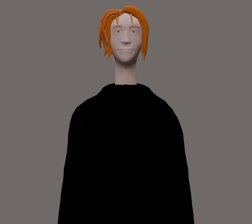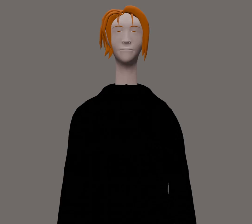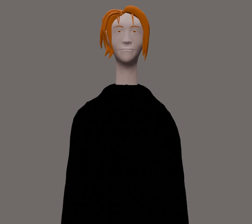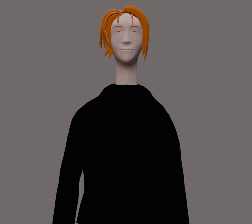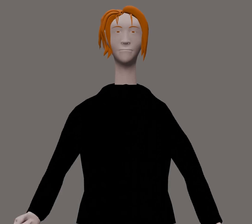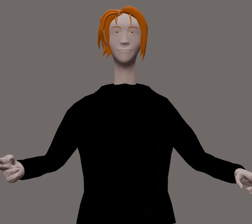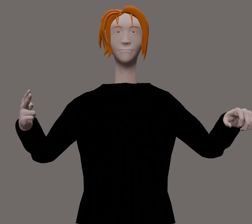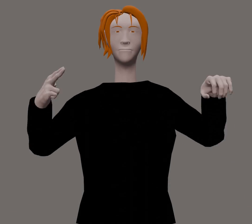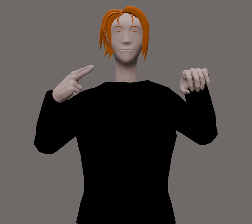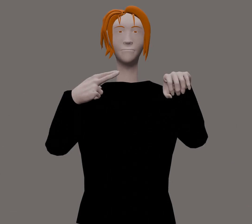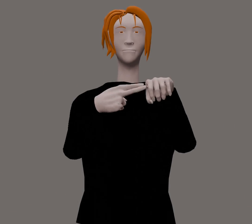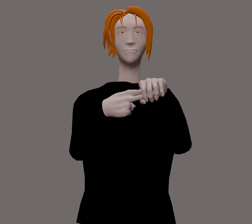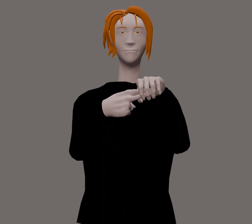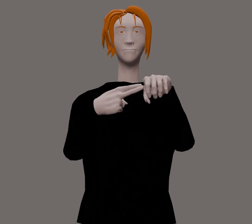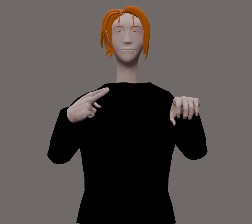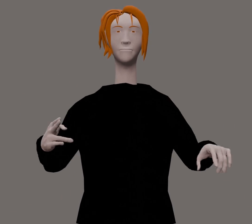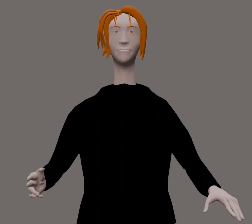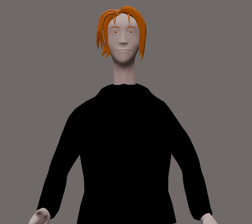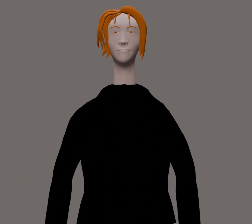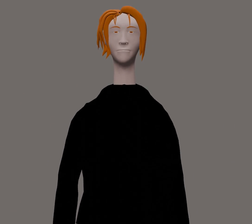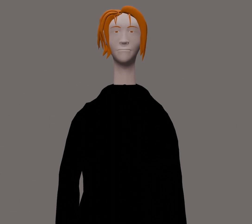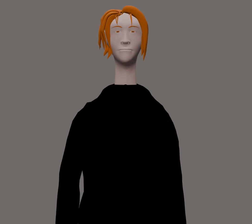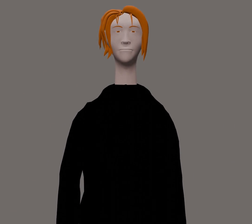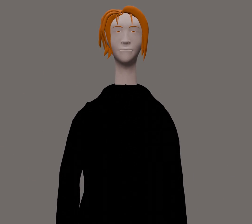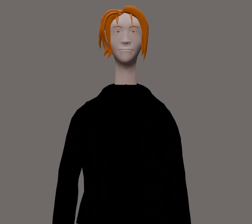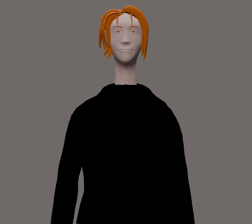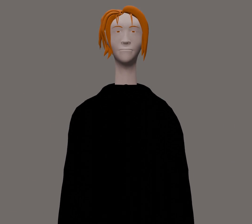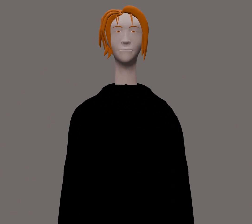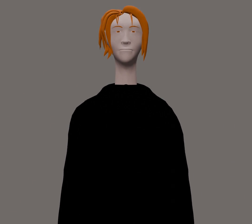Bolt Metal